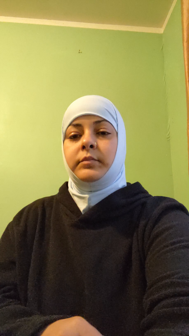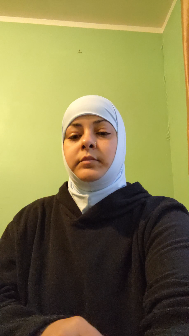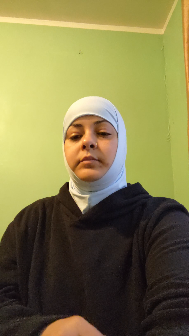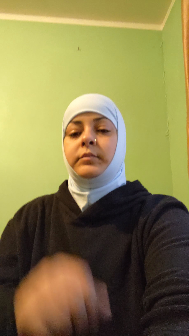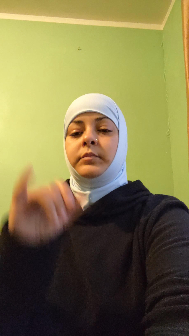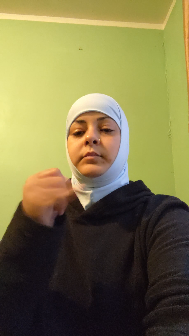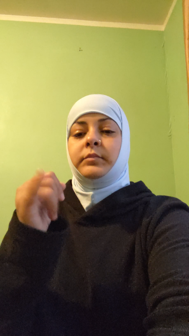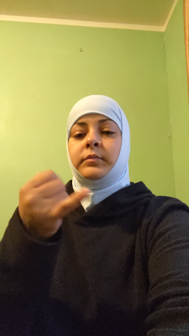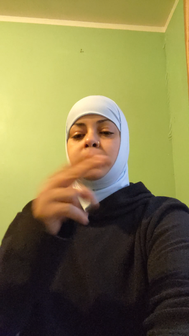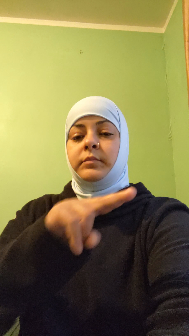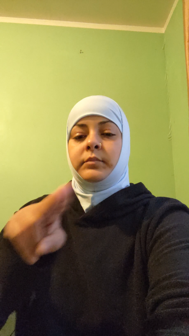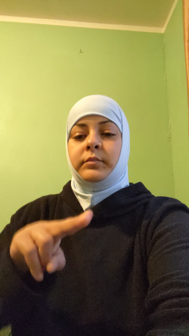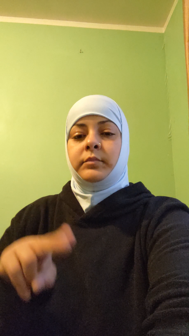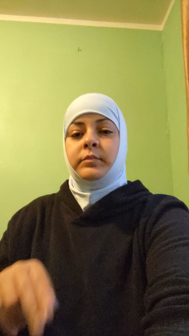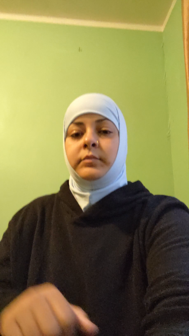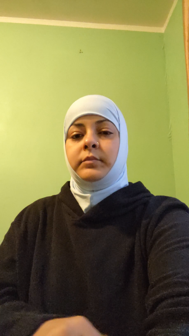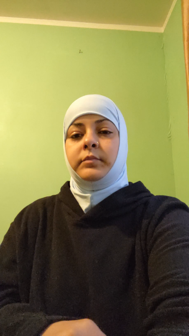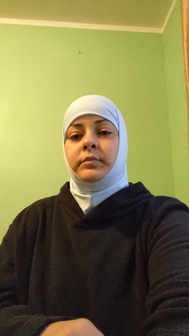jelly